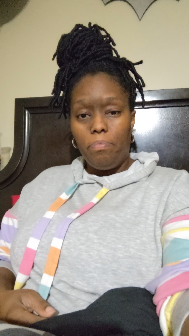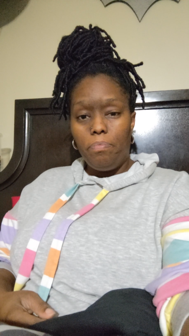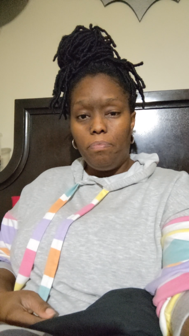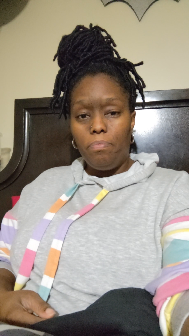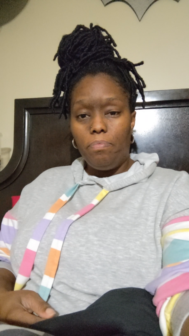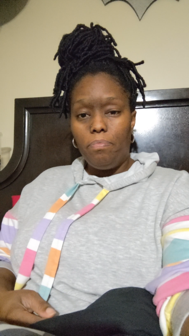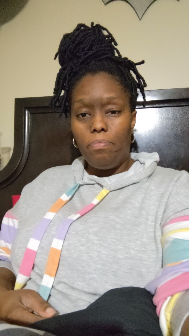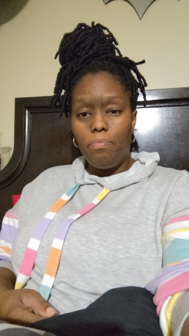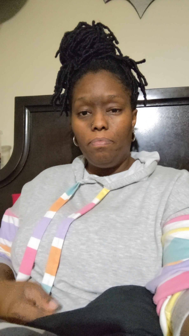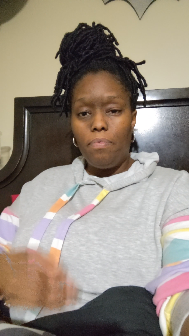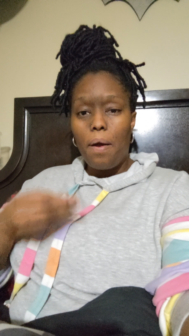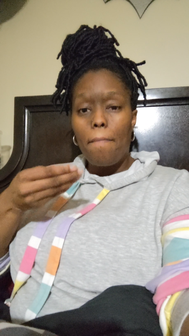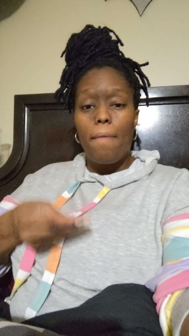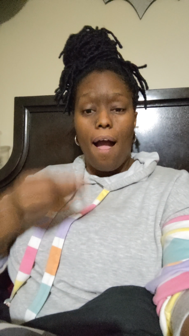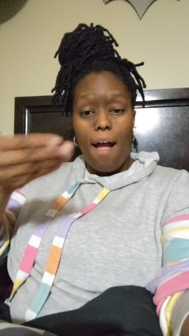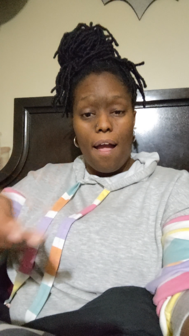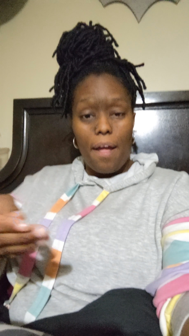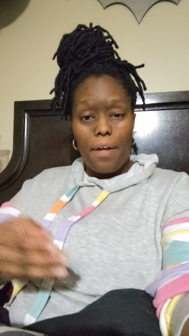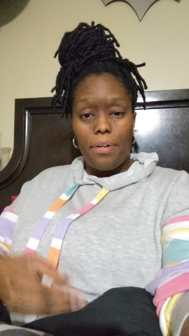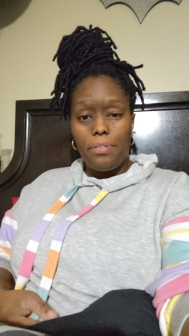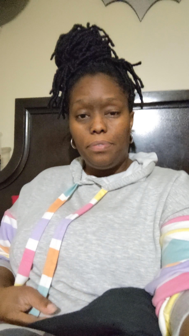buy